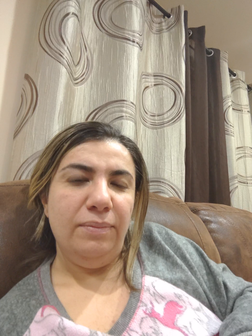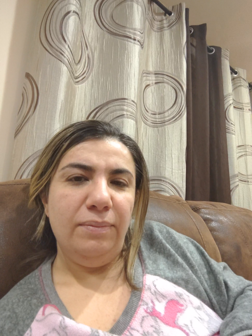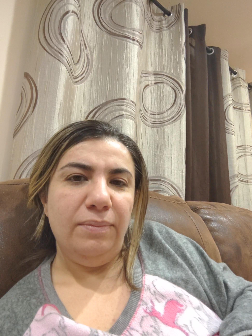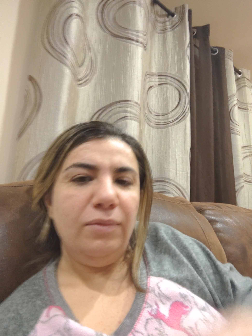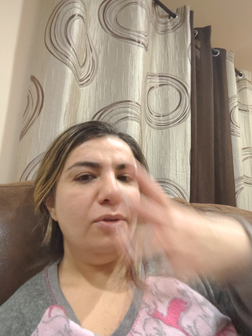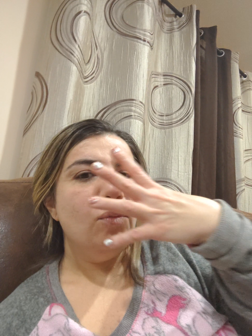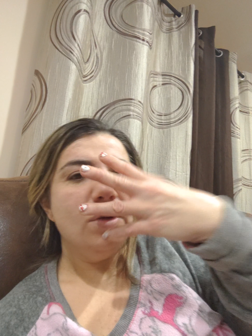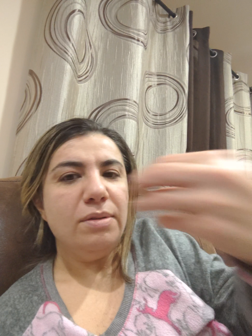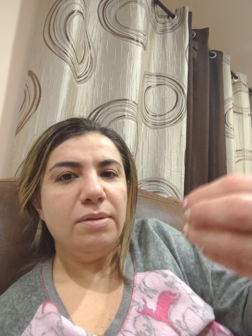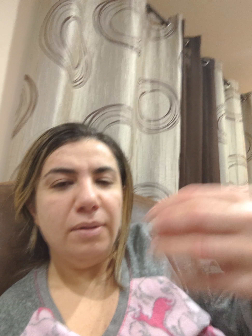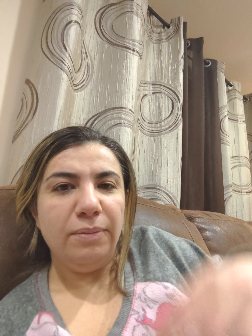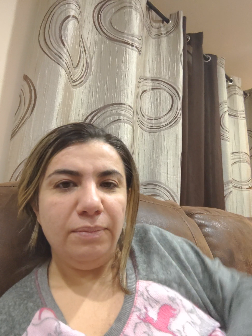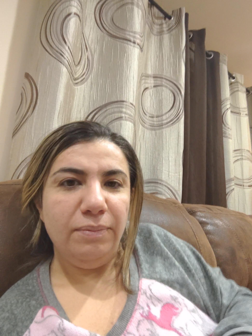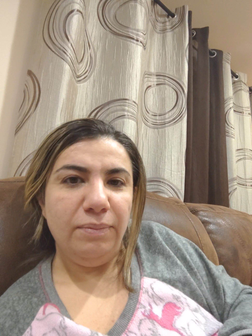wolf